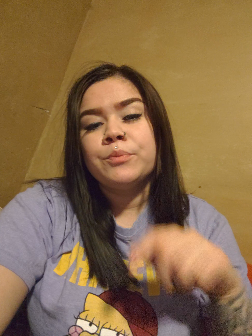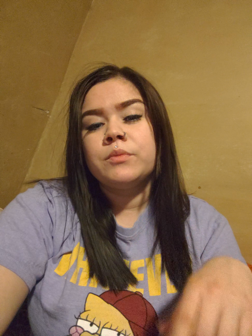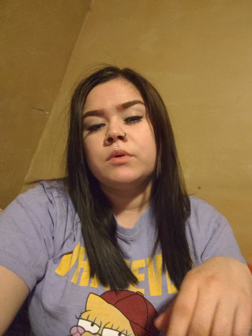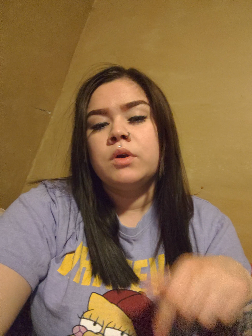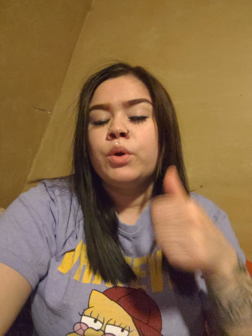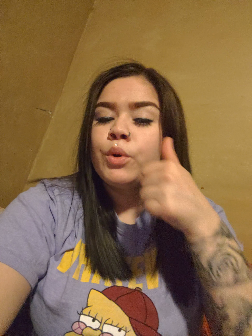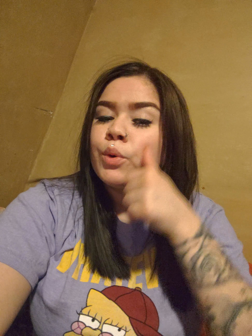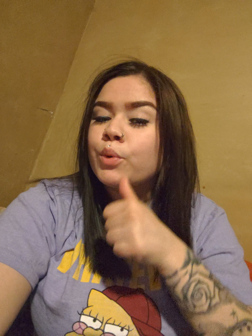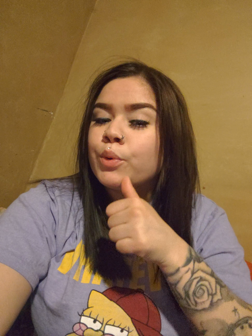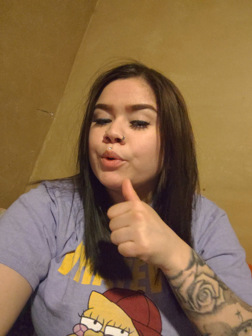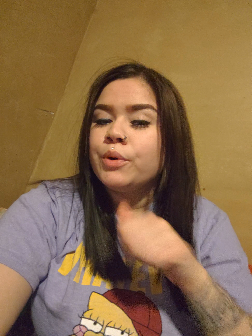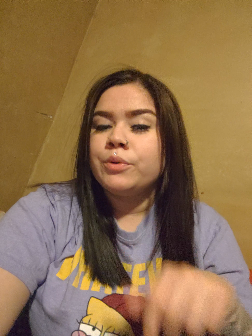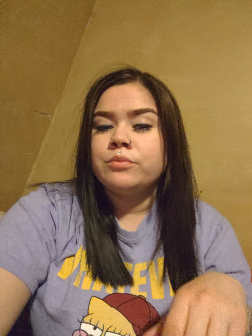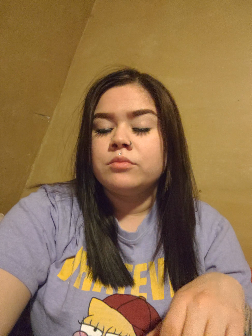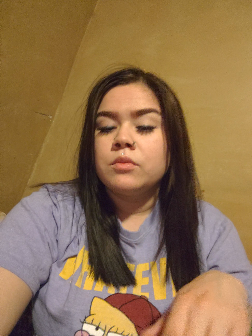girl